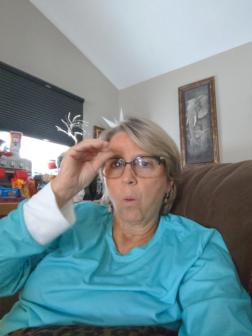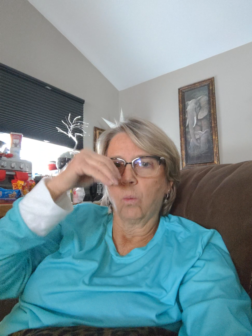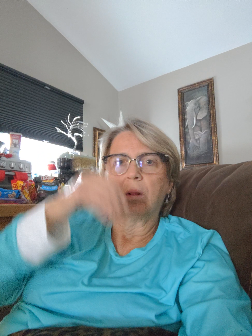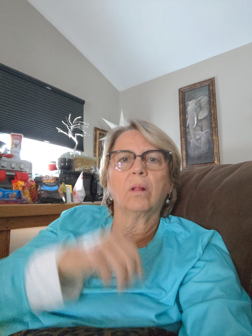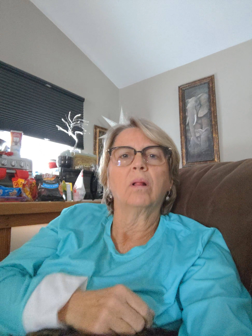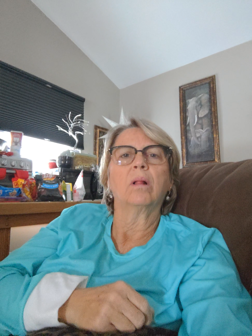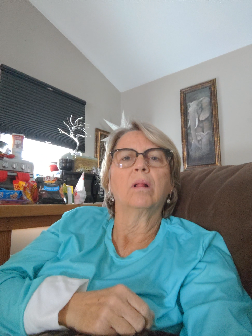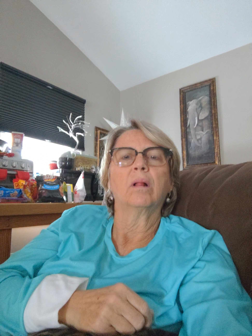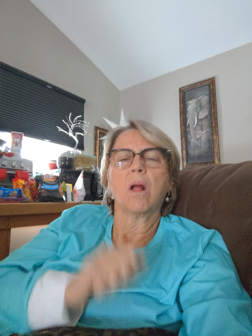owl